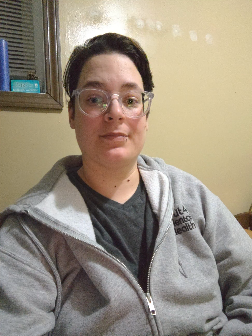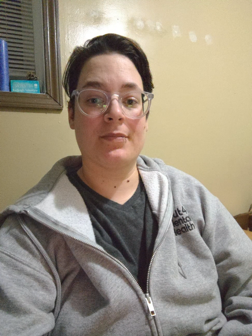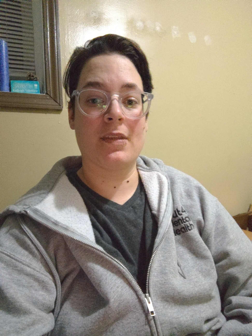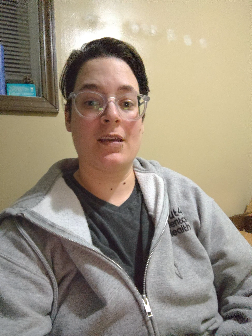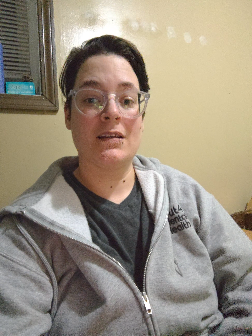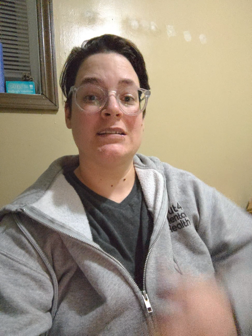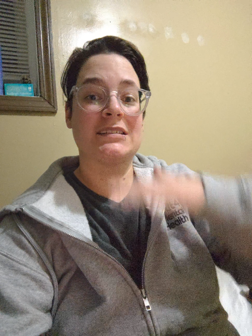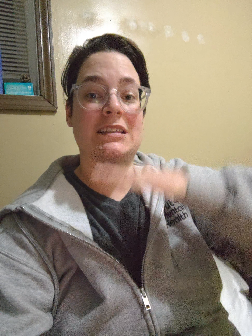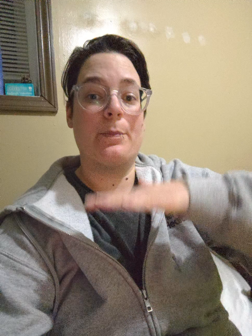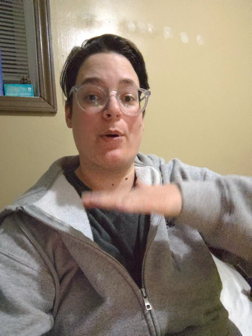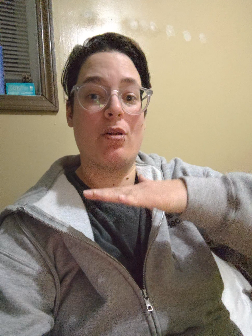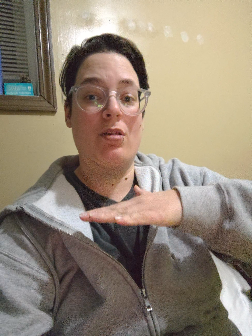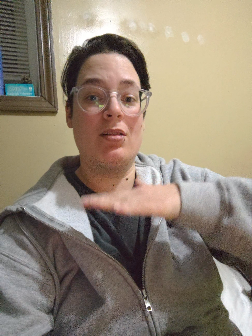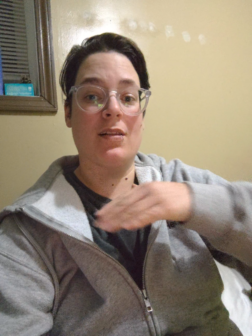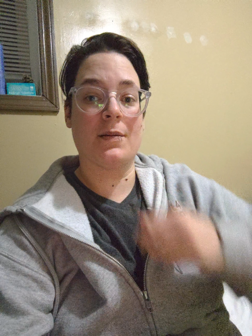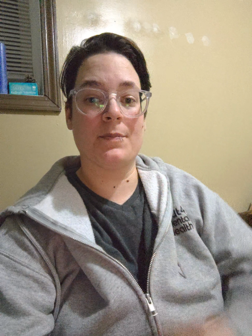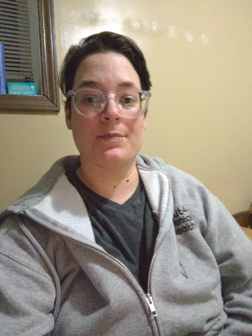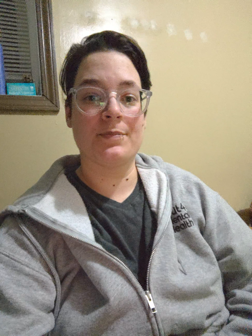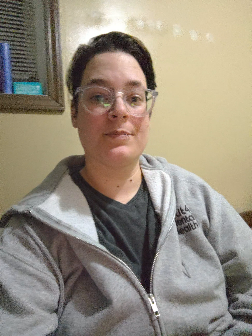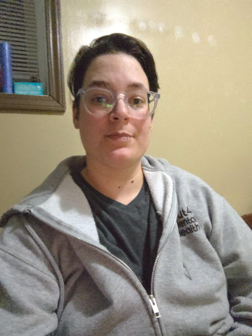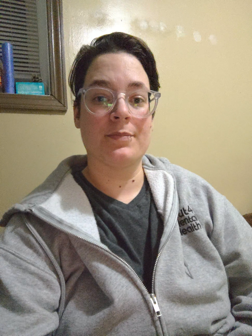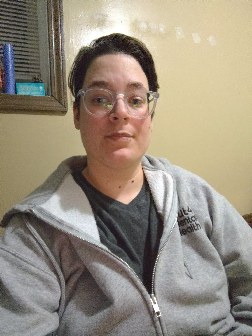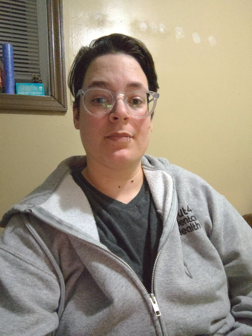table